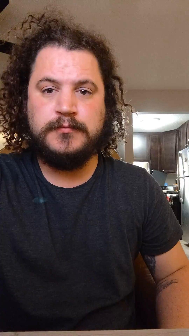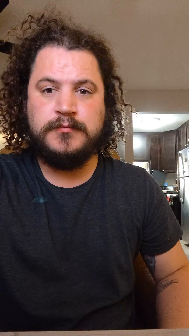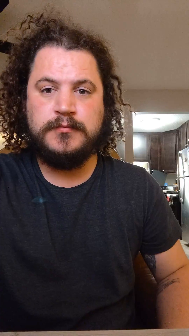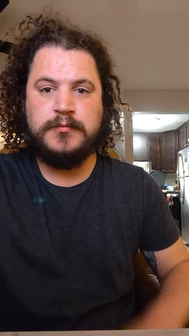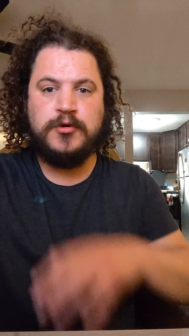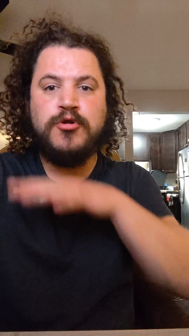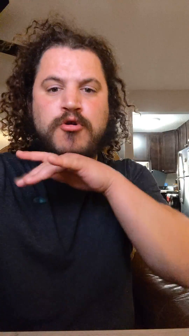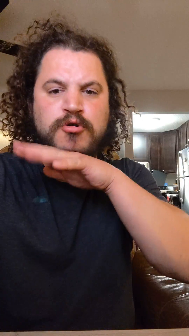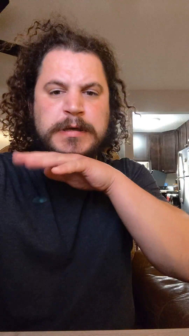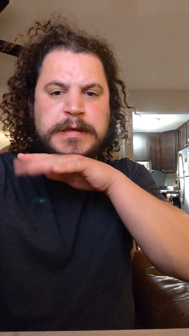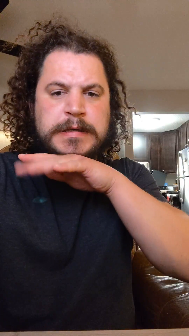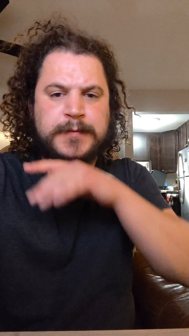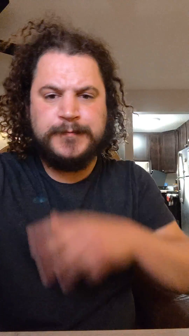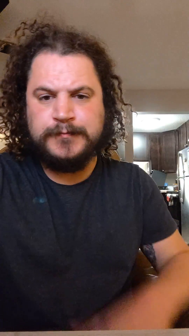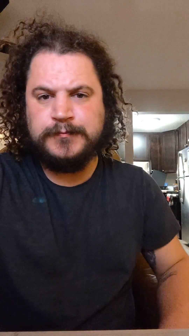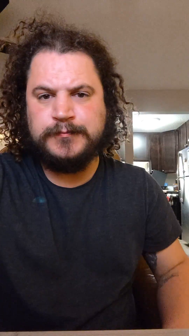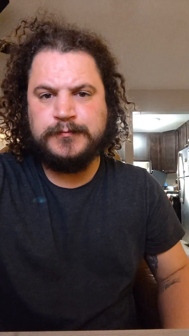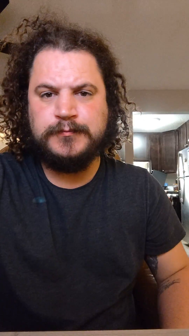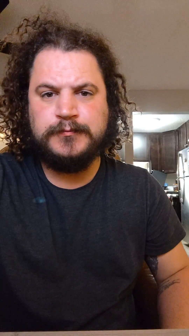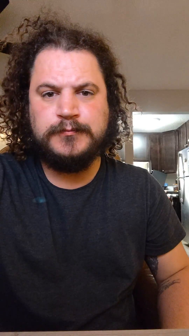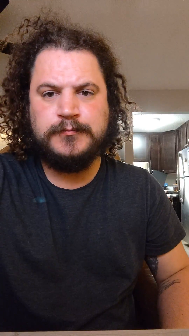naughty